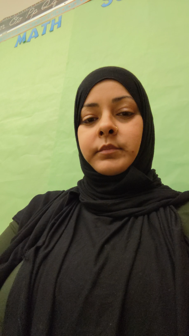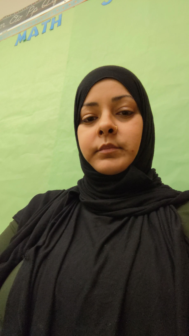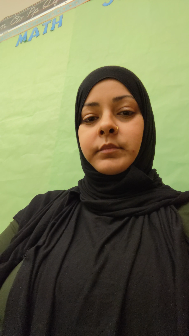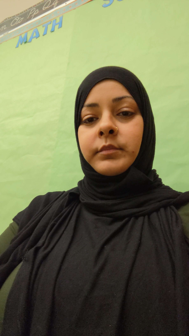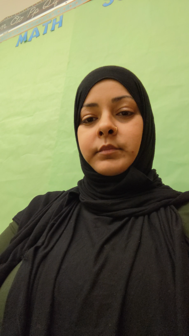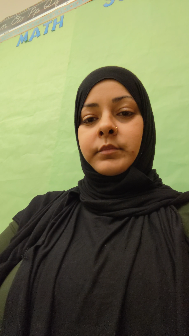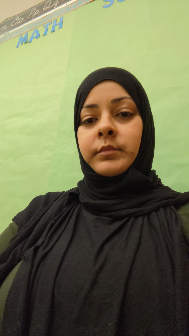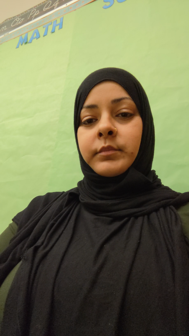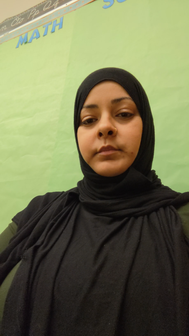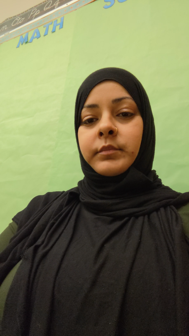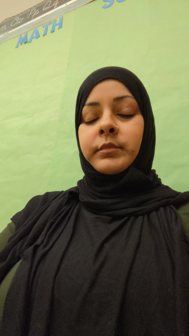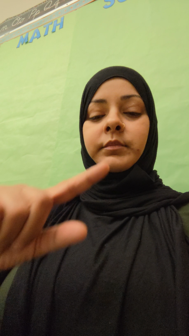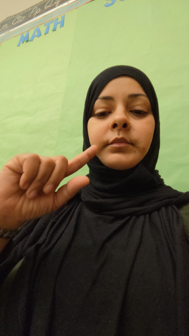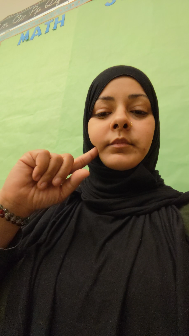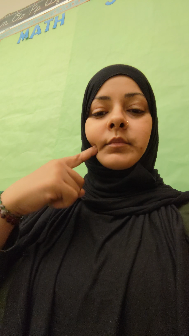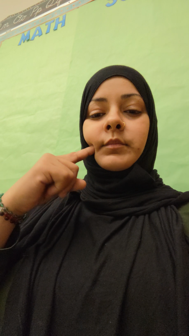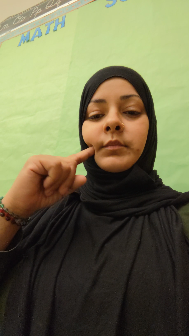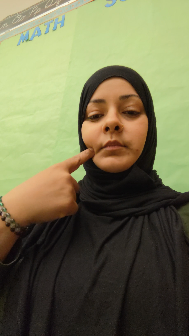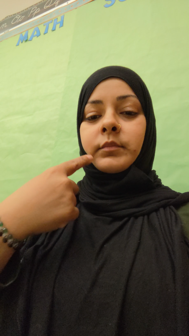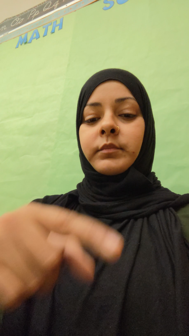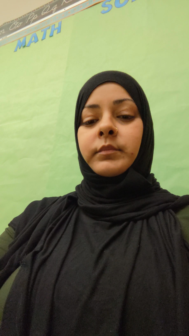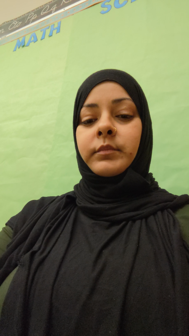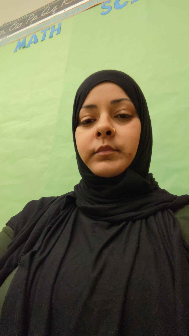candy